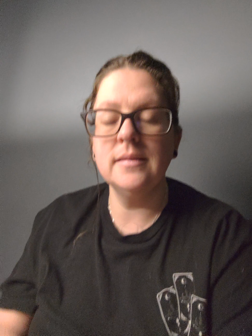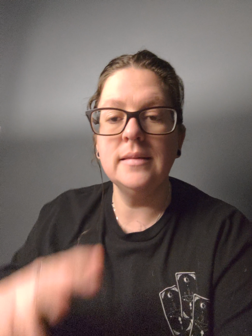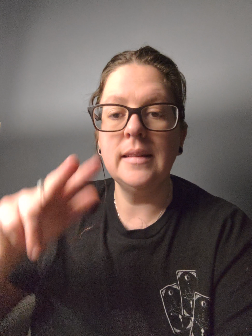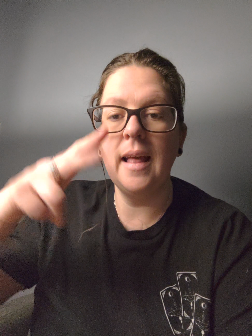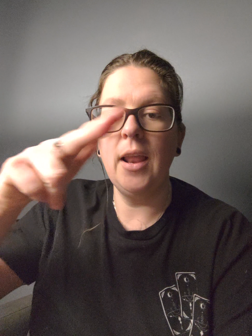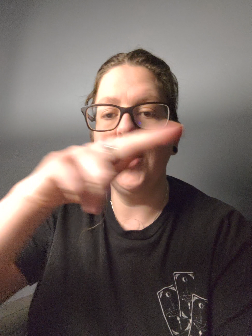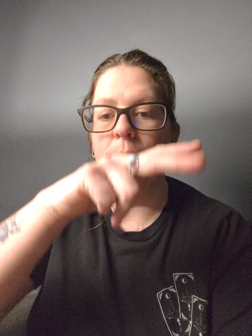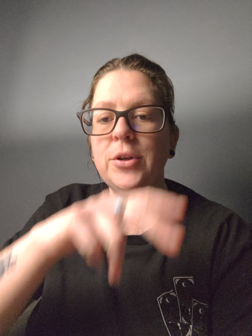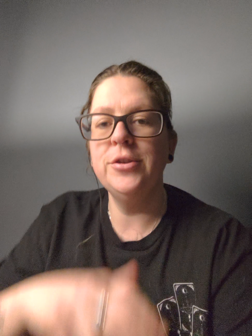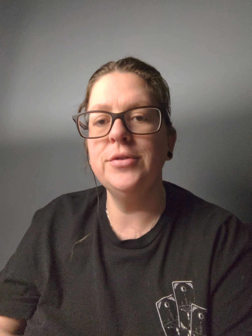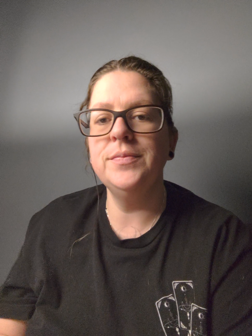helicopter